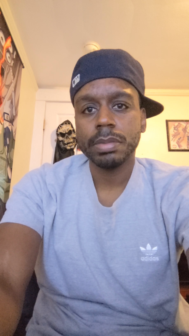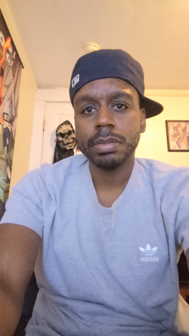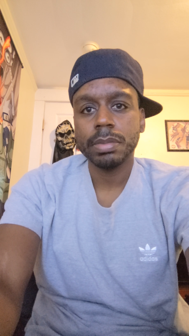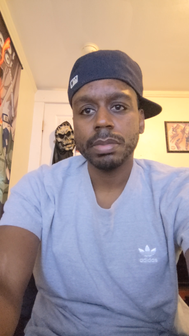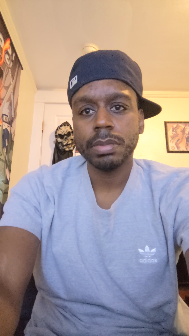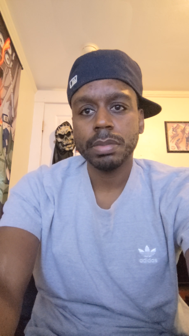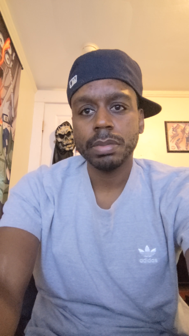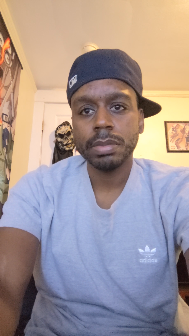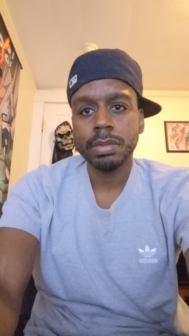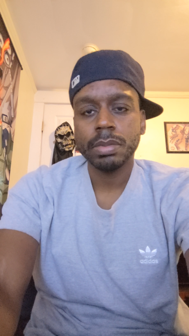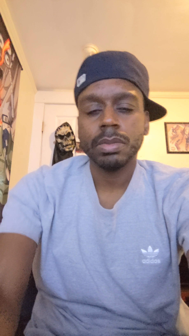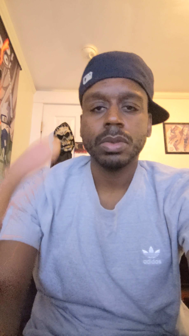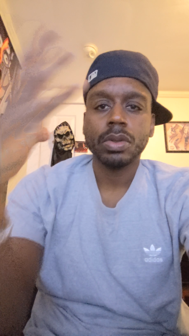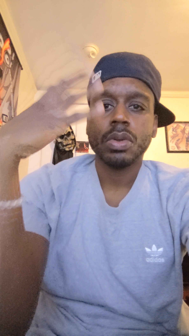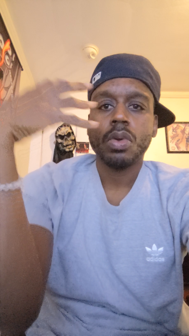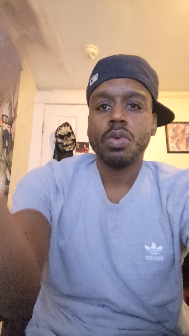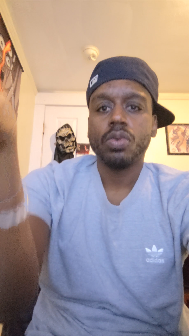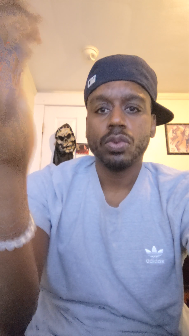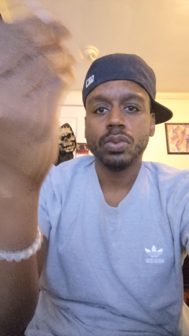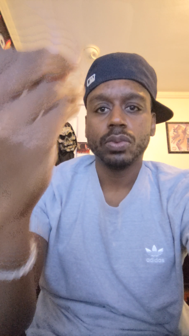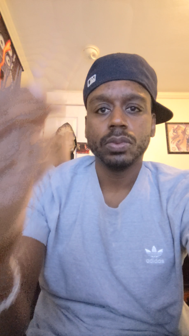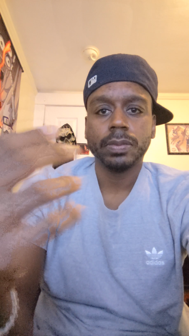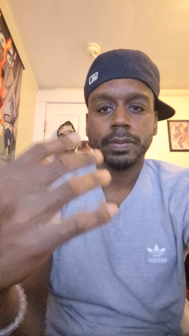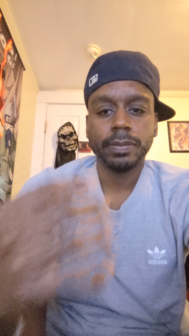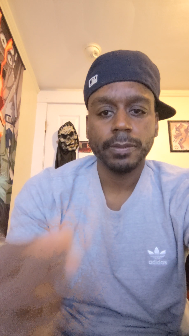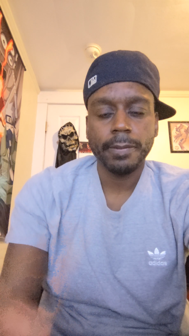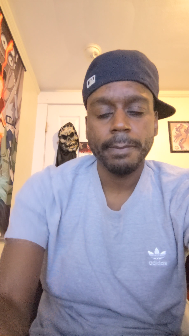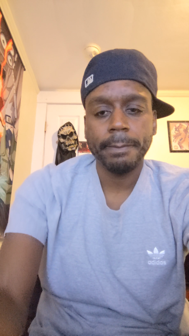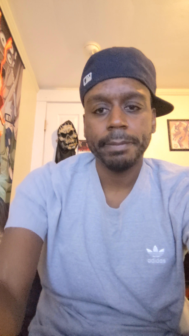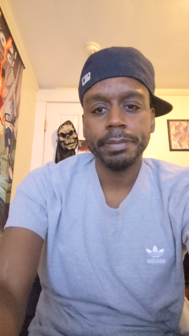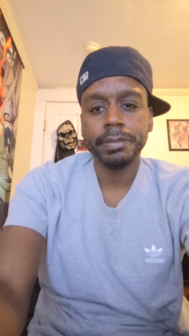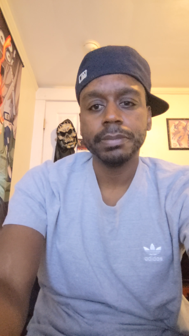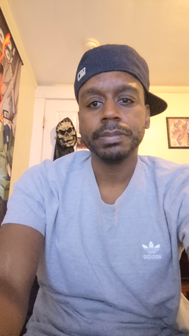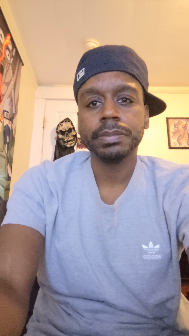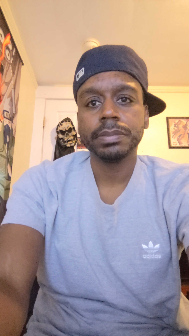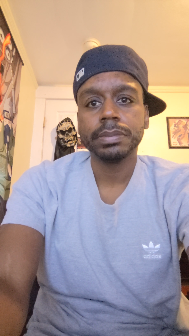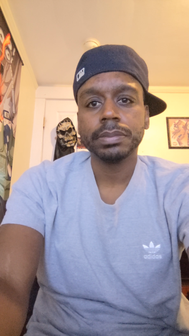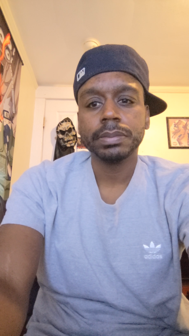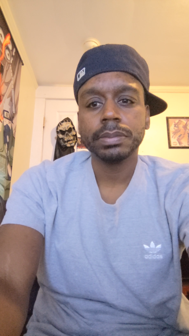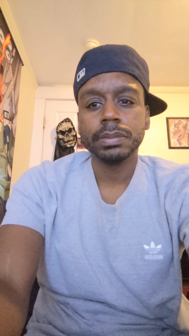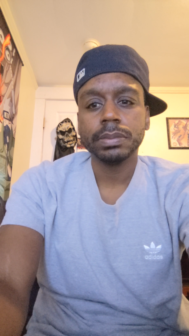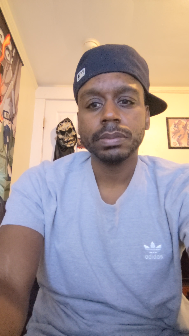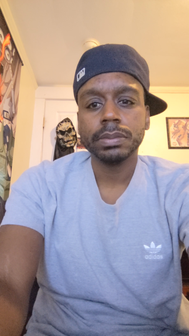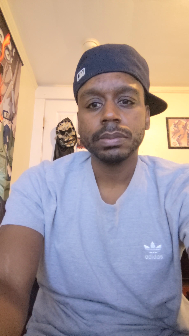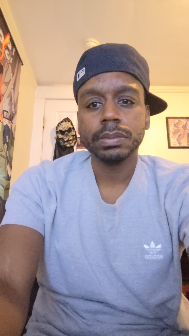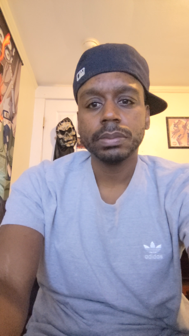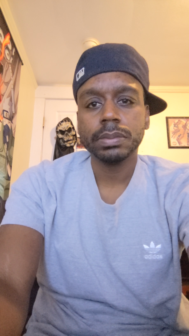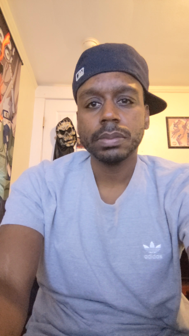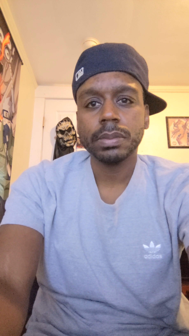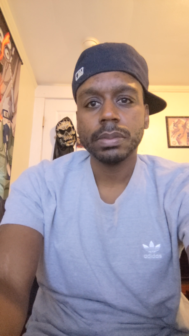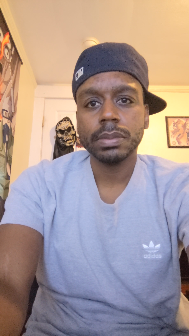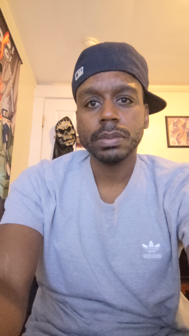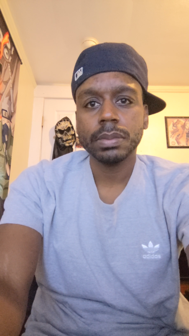going to